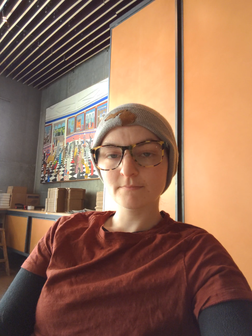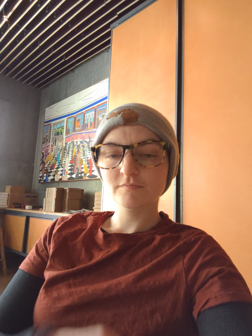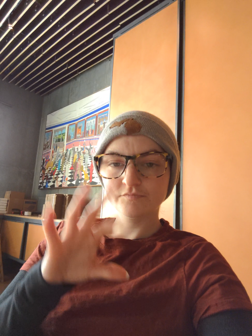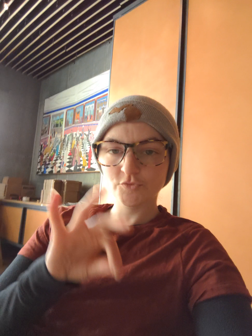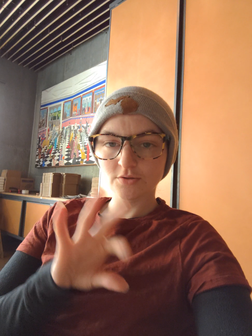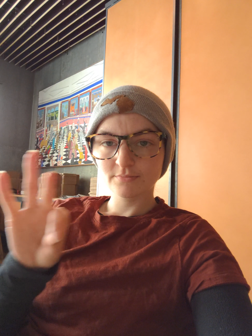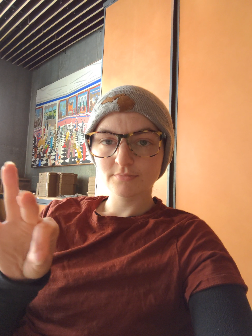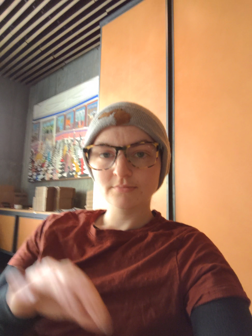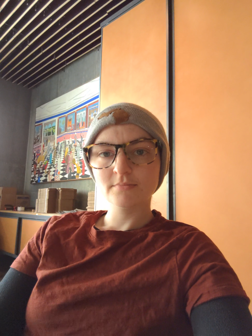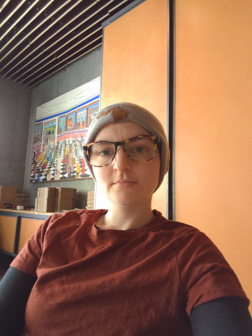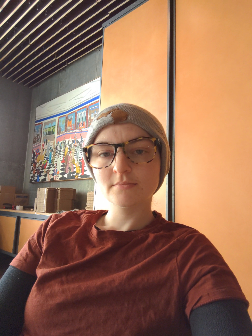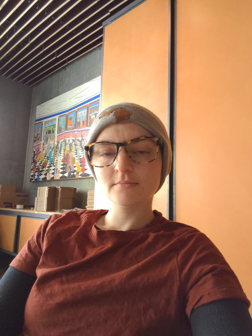french fries